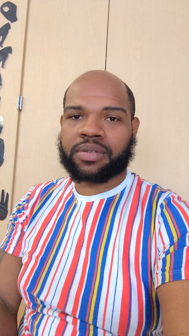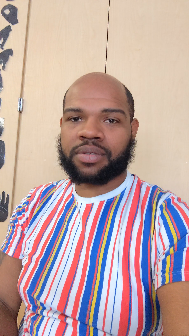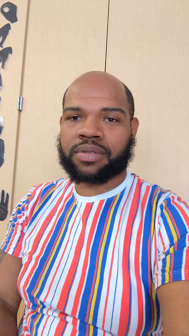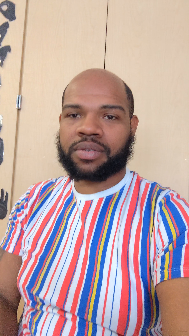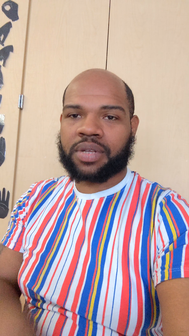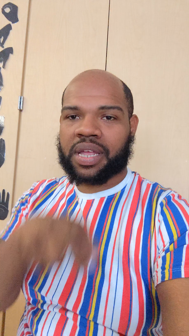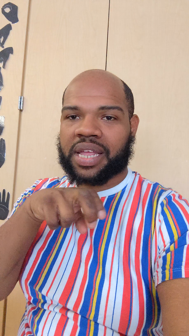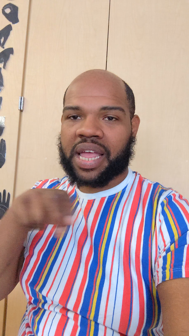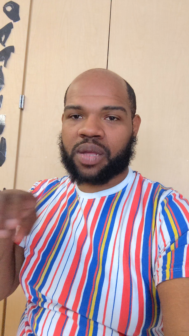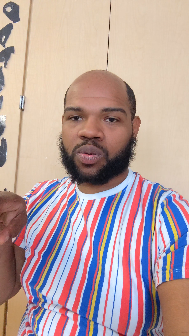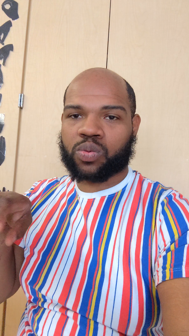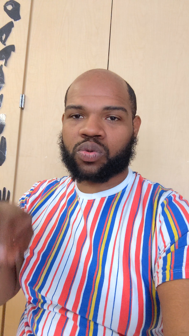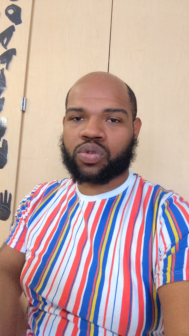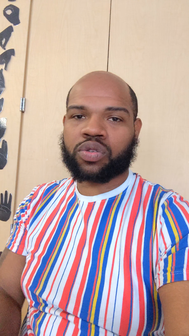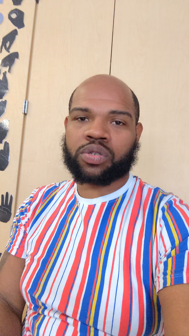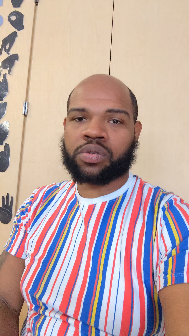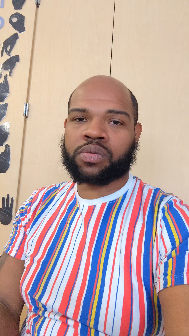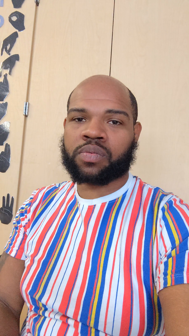couch